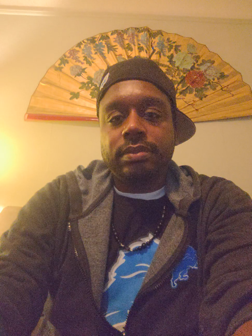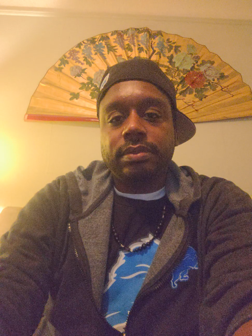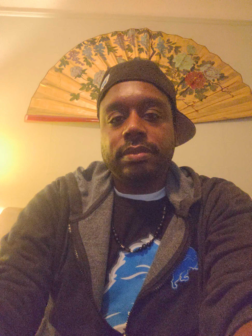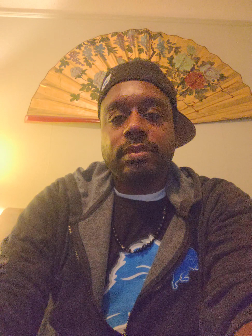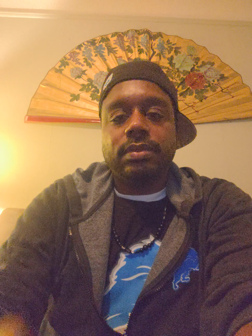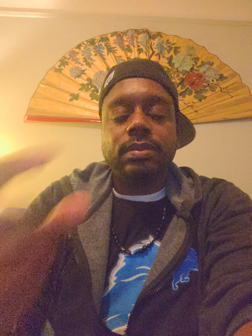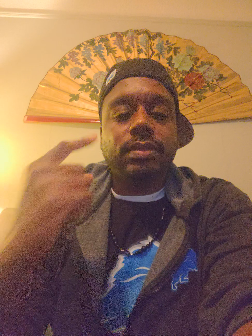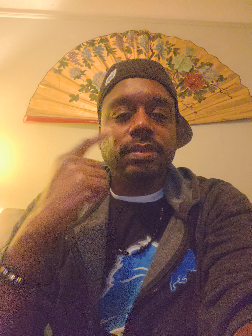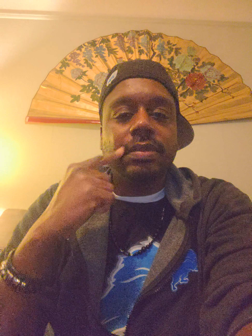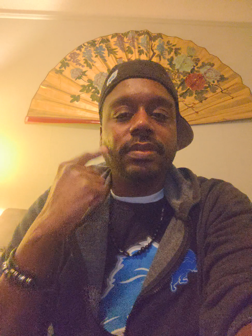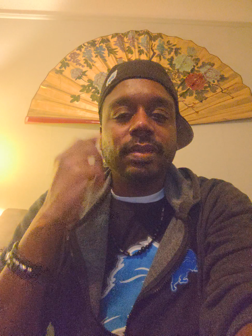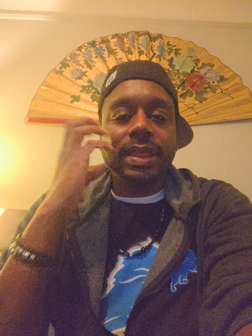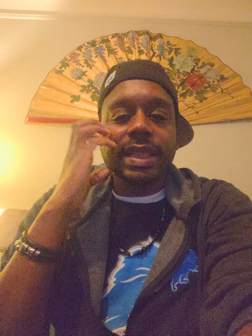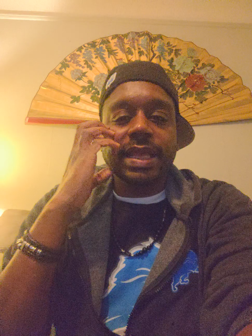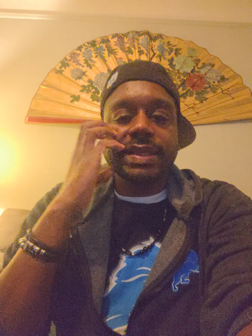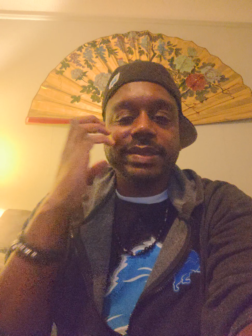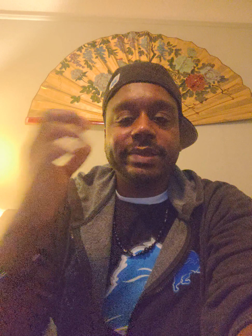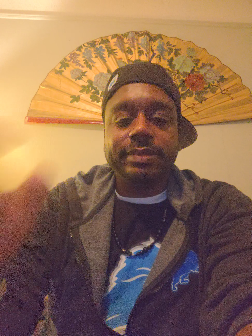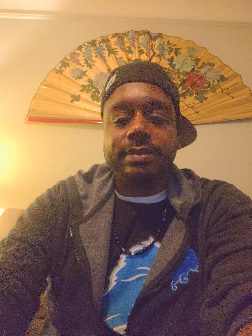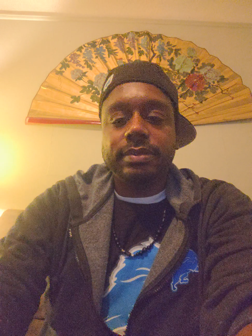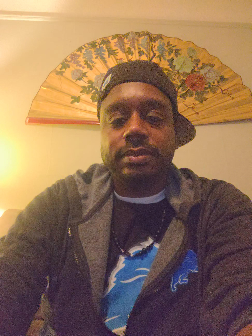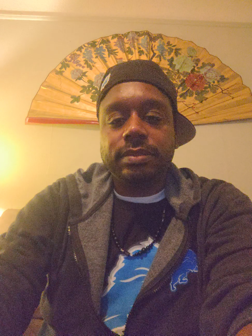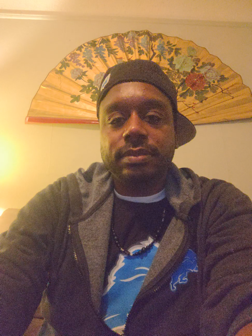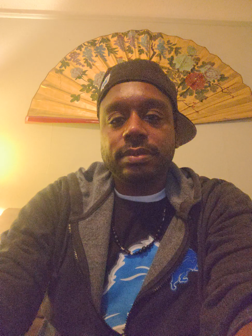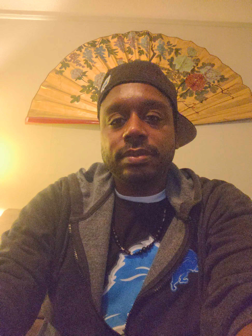cheek